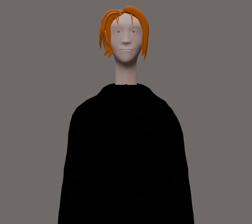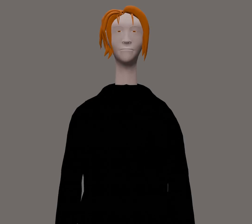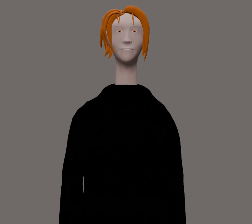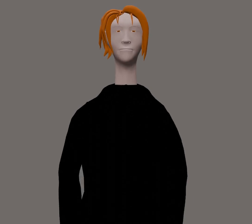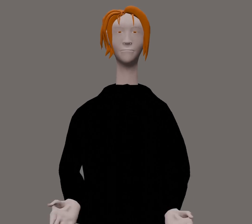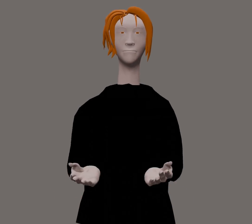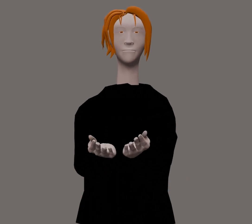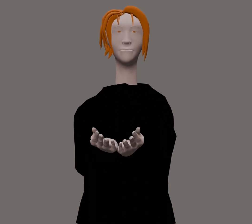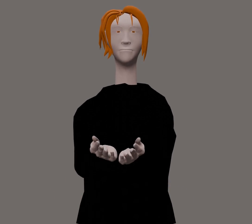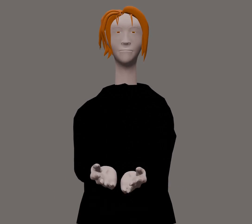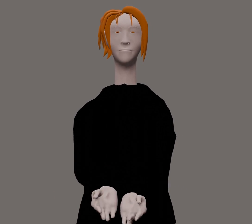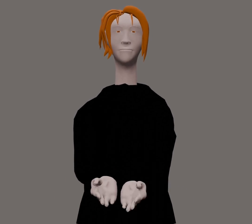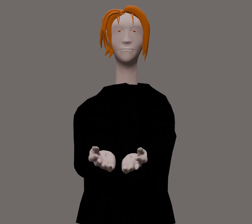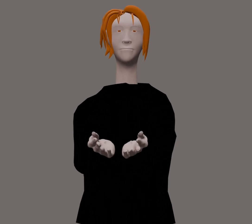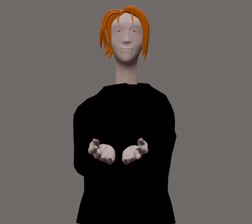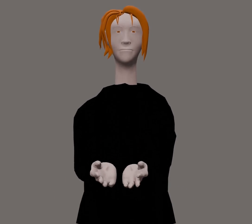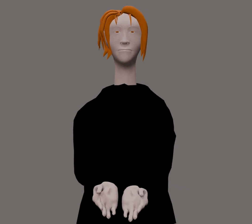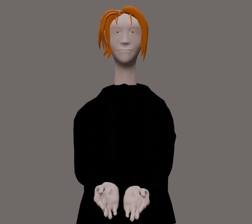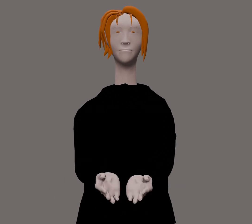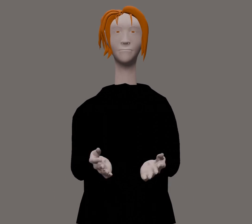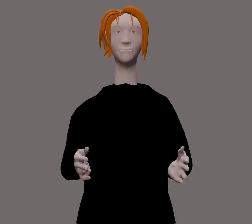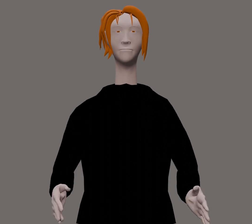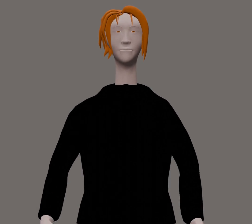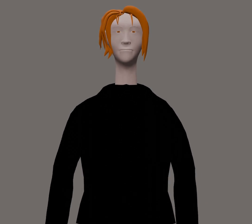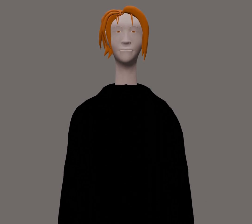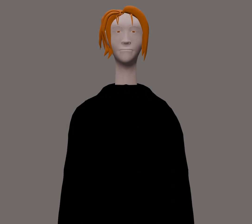Boat